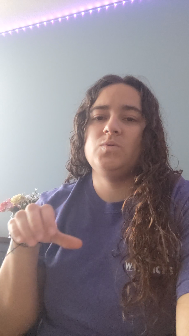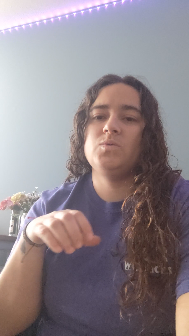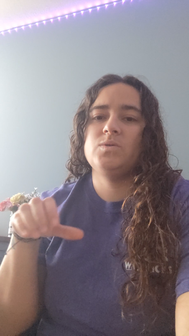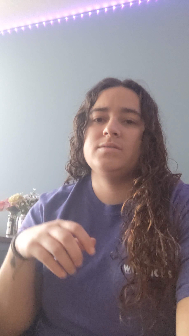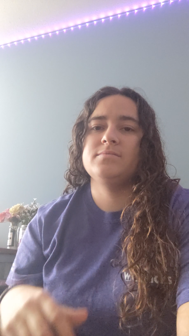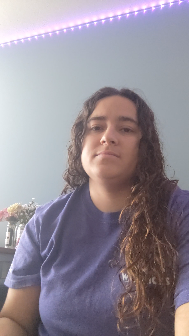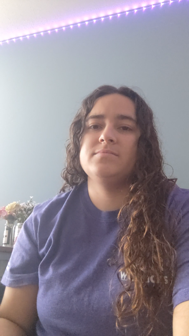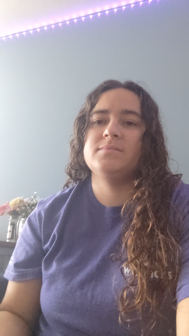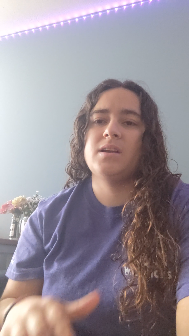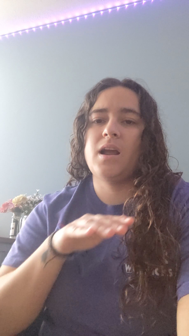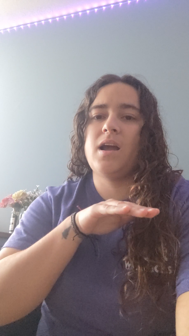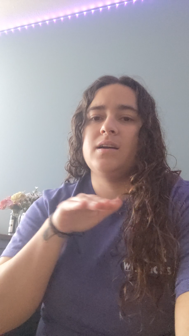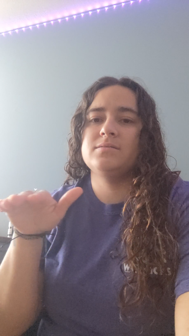nice